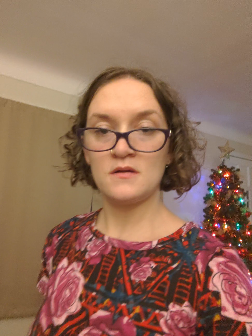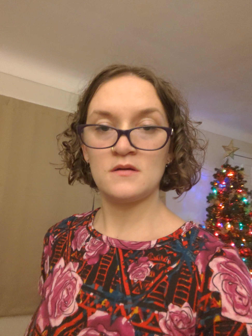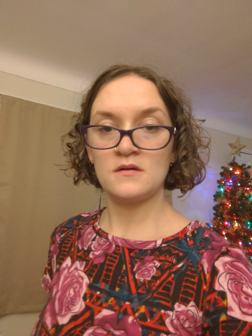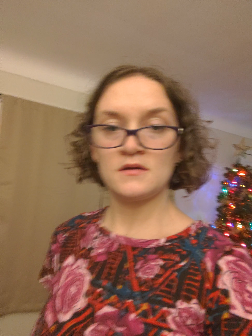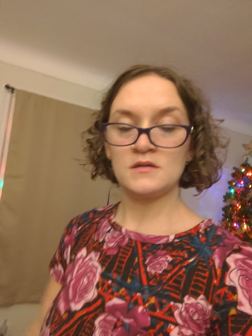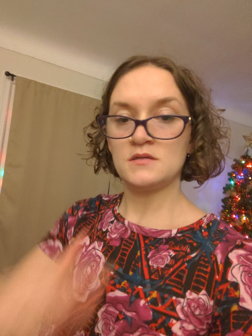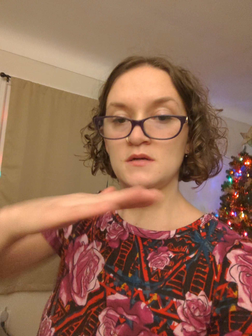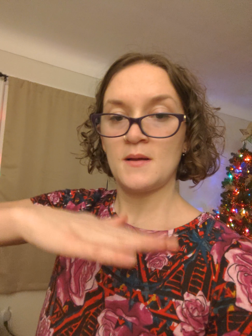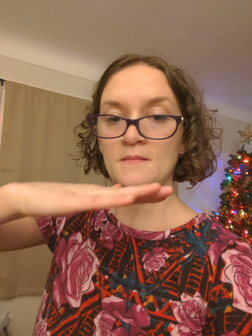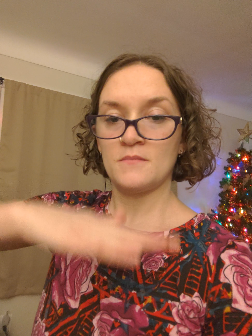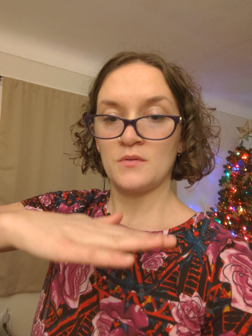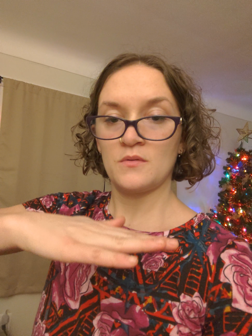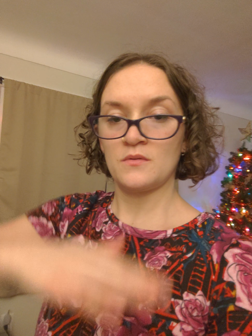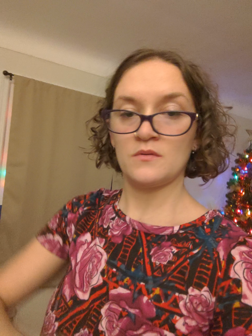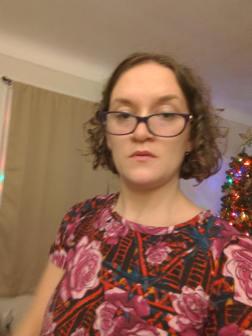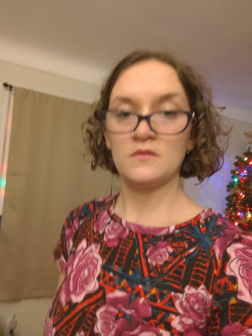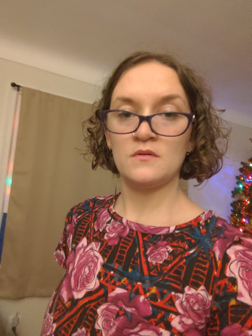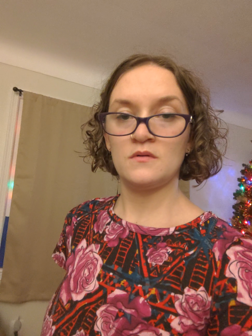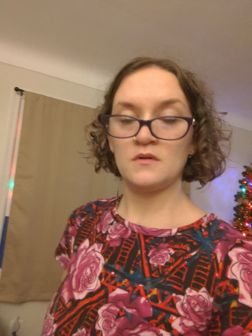table